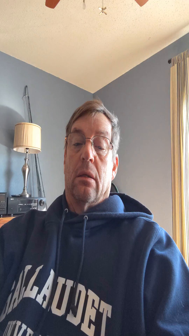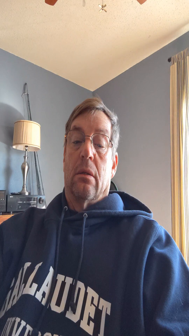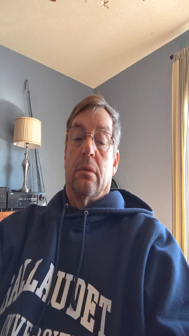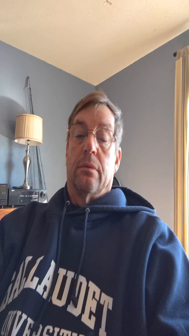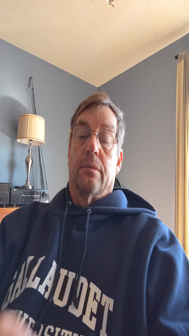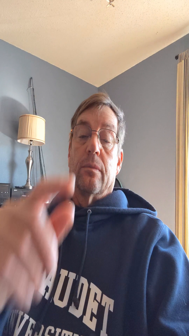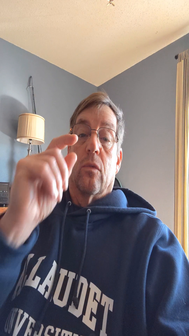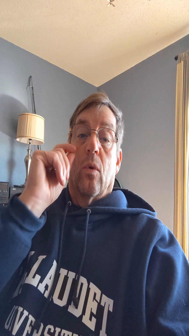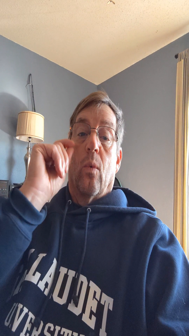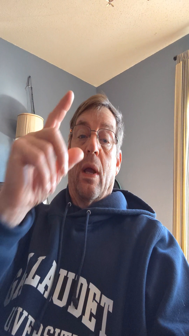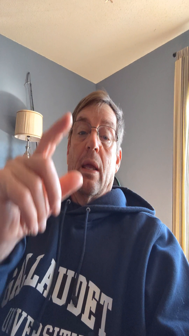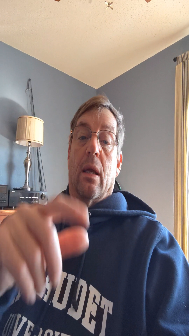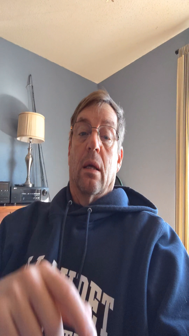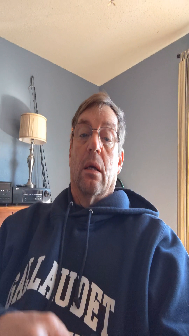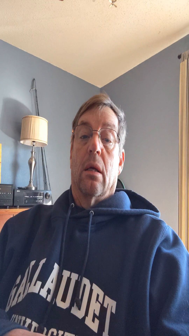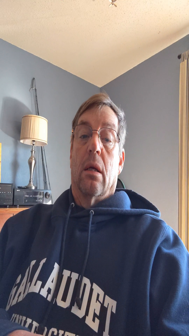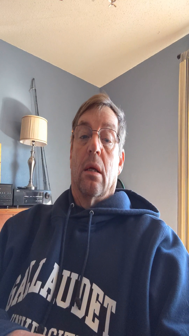awake